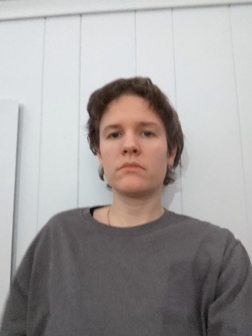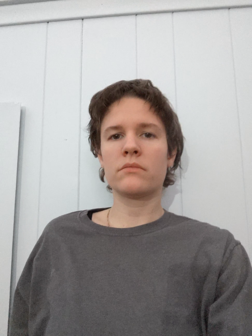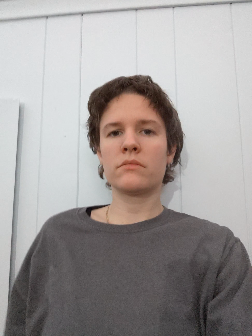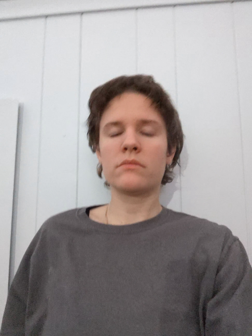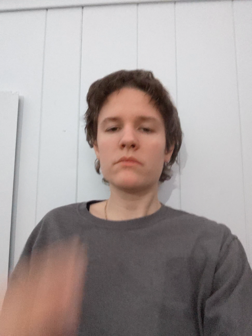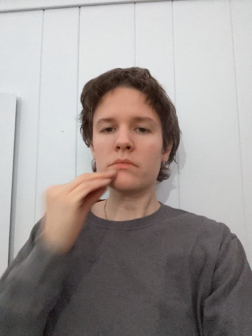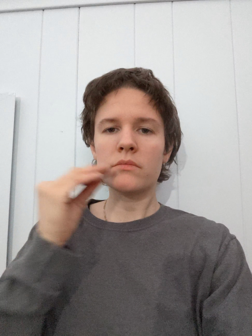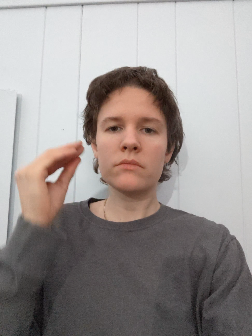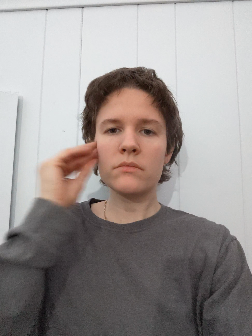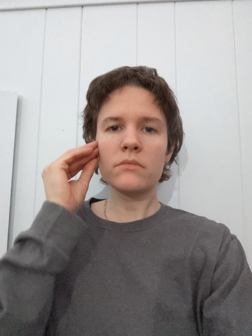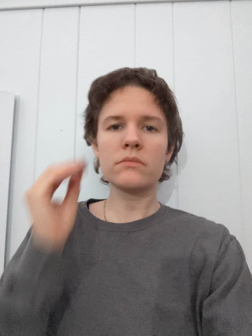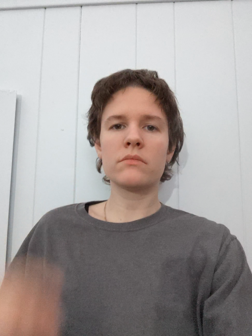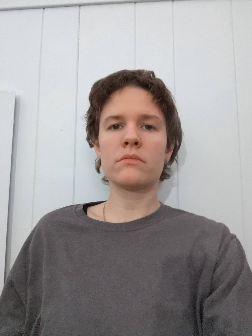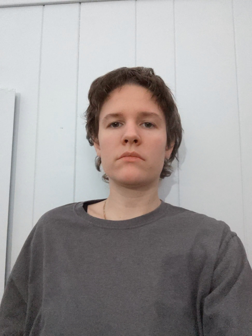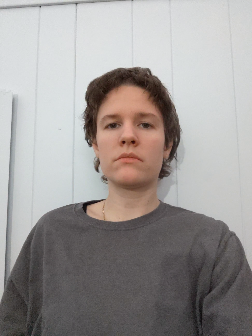home